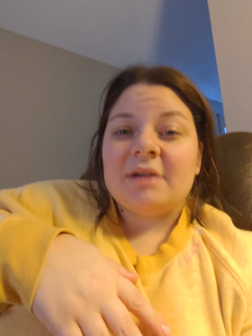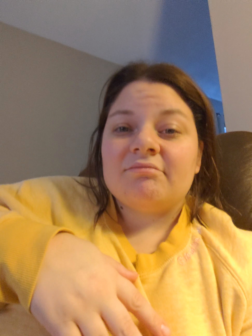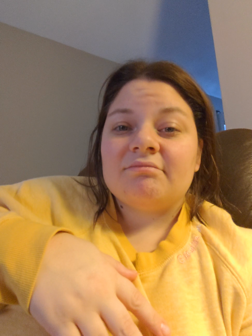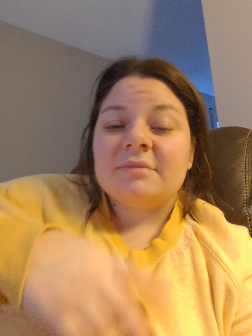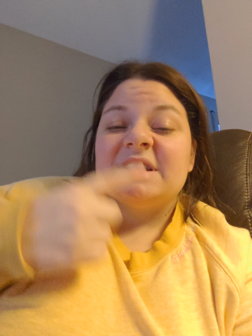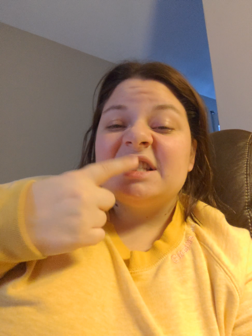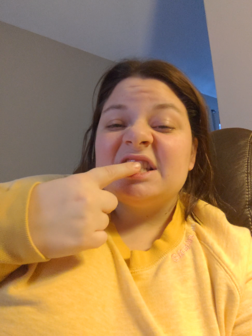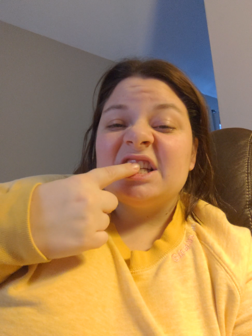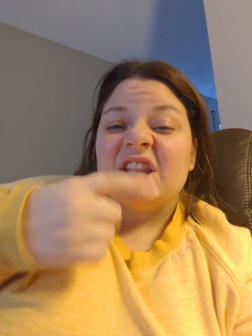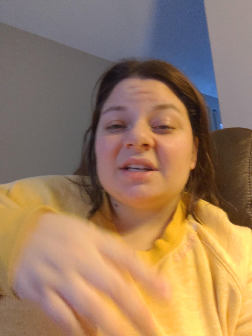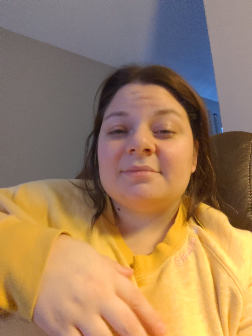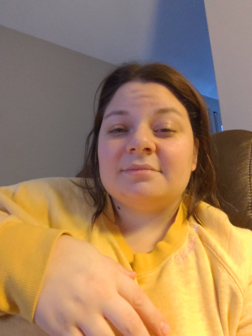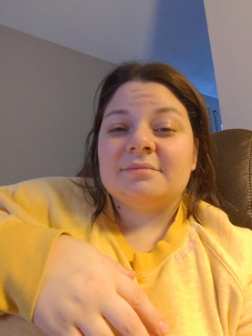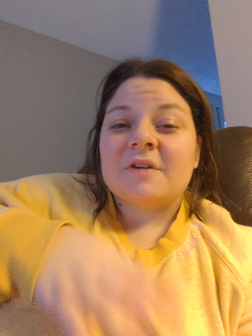tooth